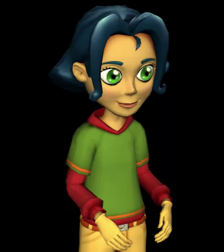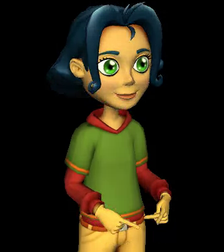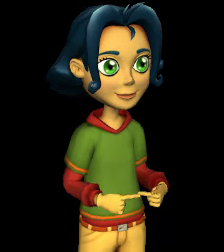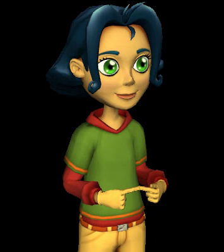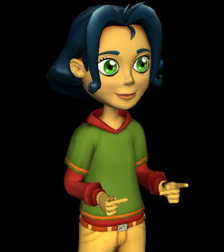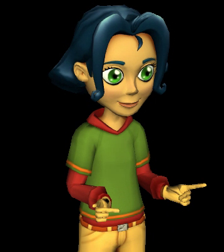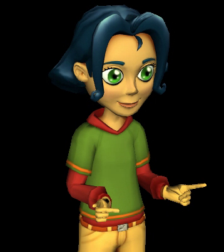إعلان عام